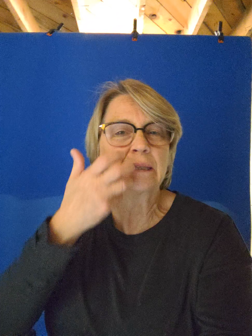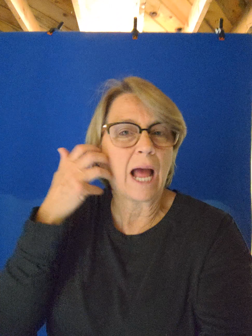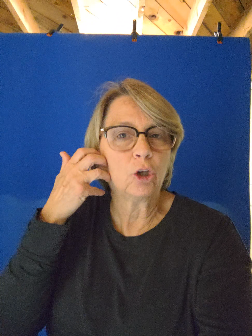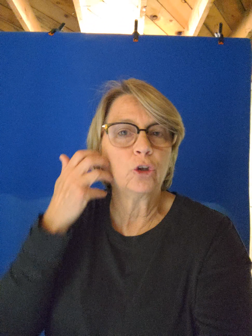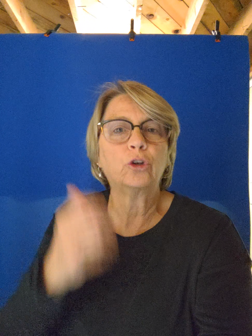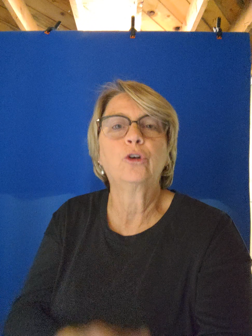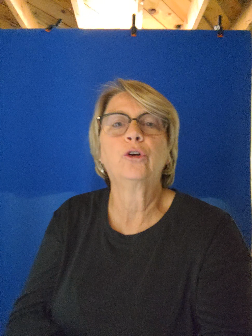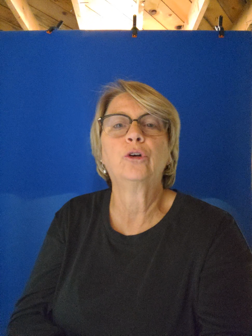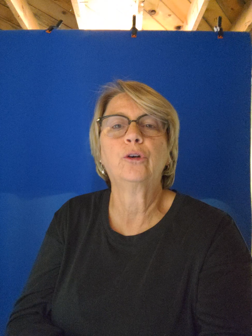tiger